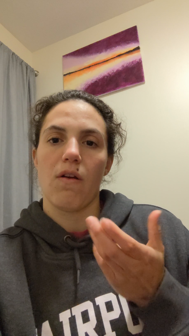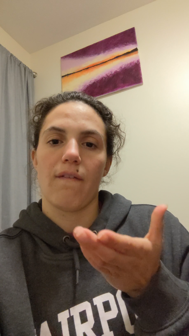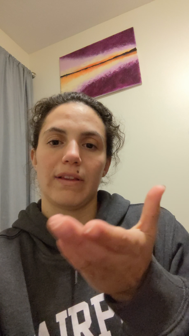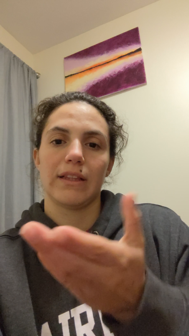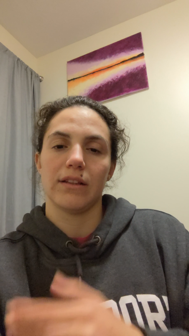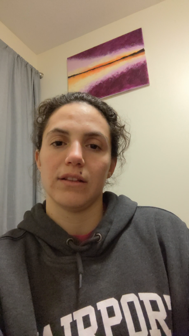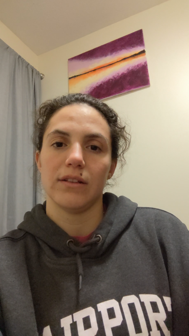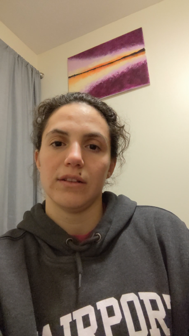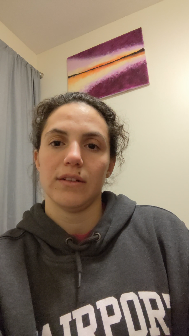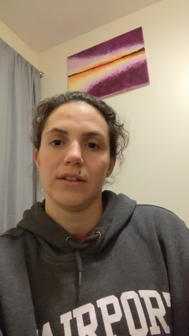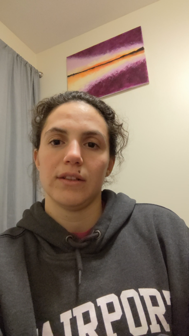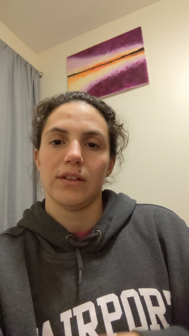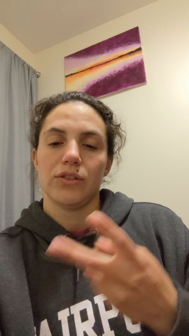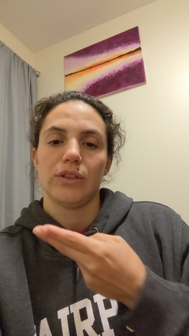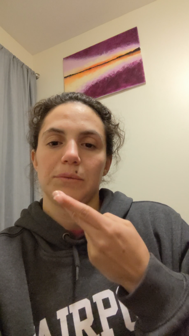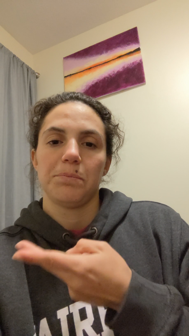sheep